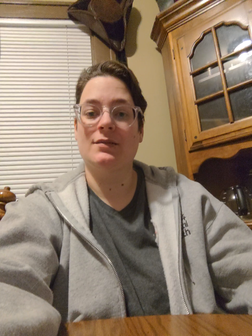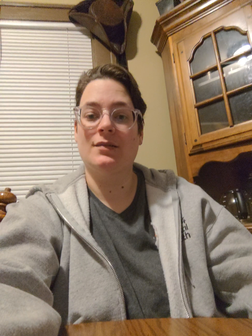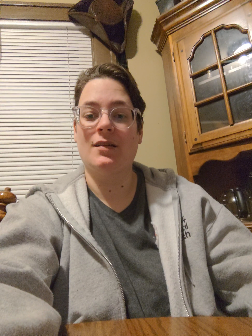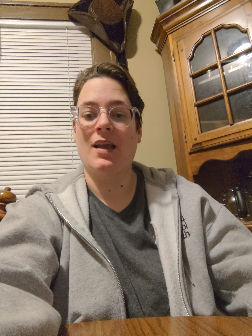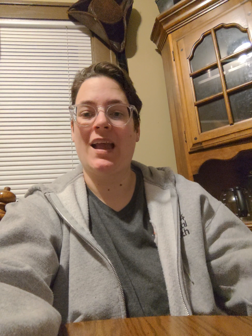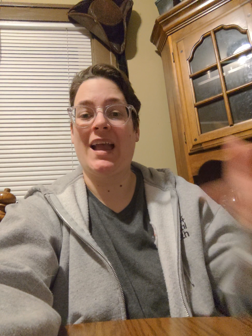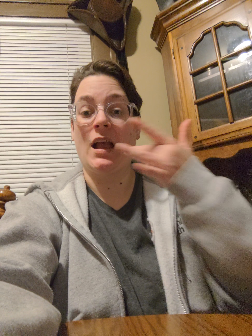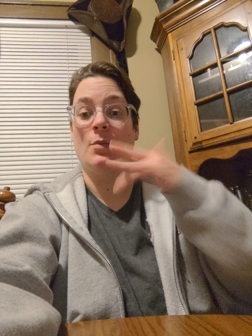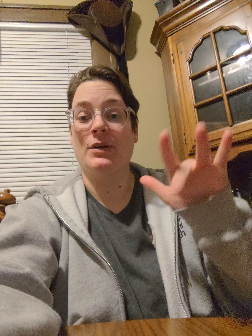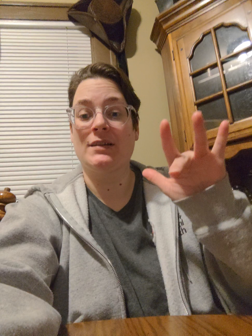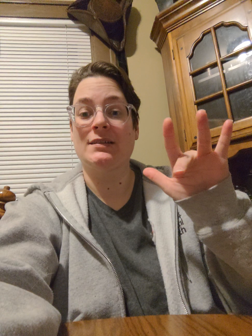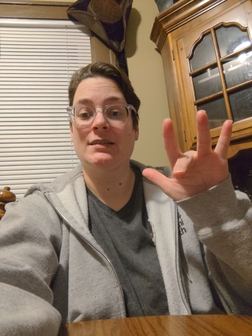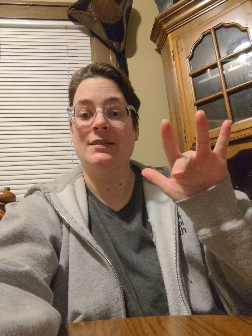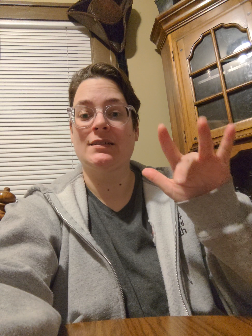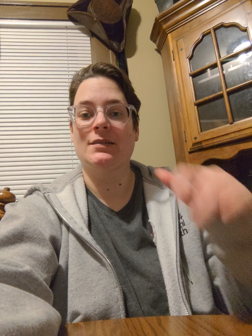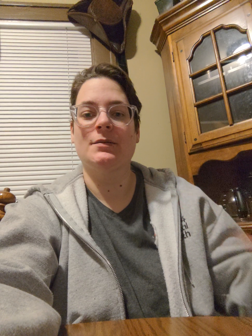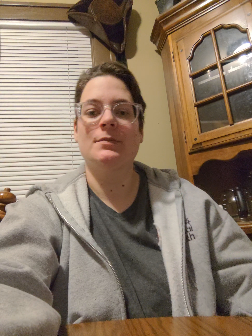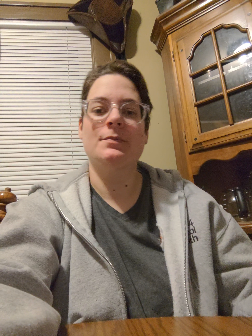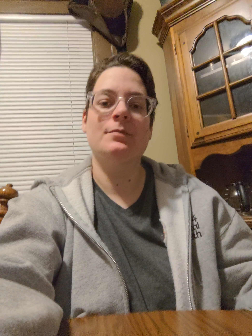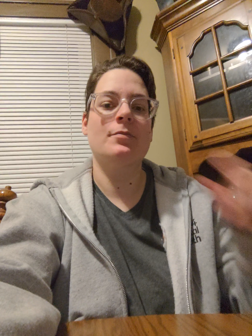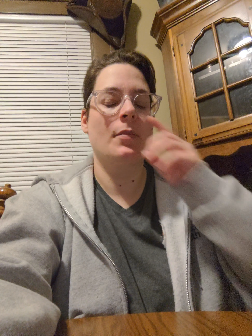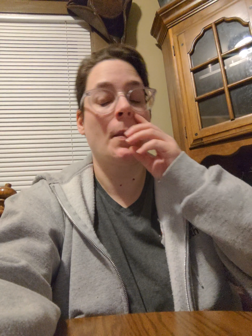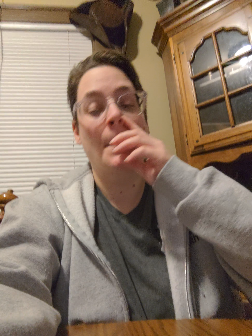empty